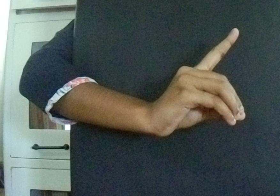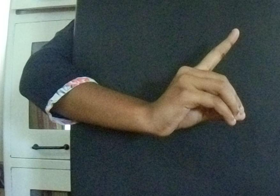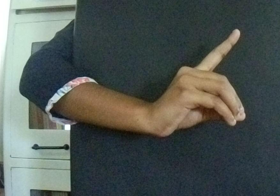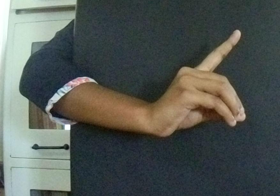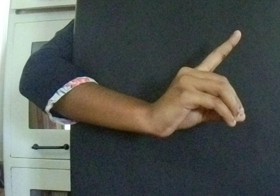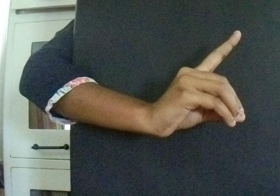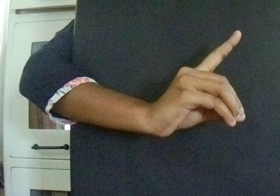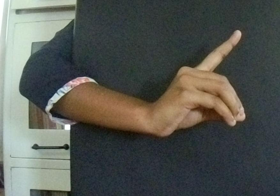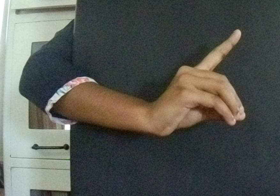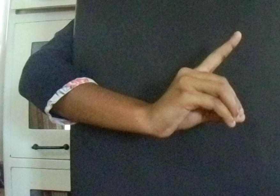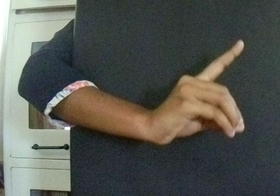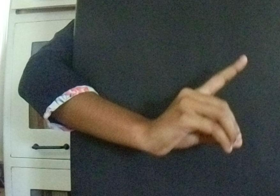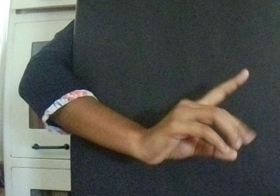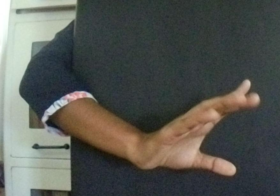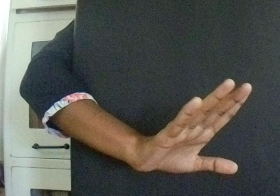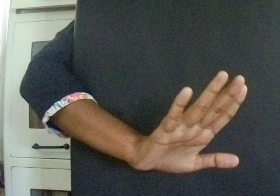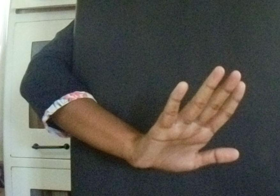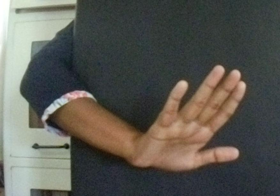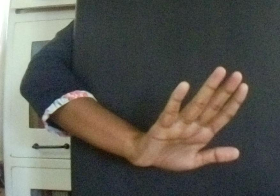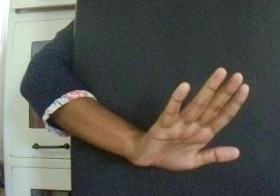hot